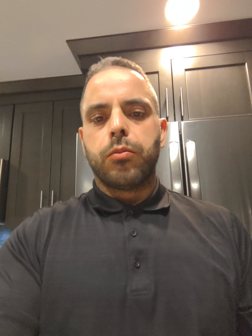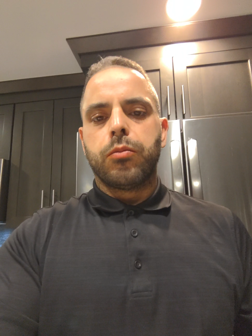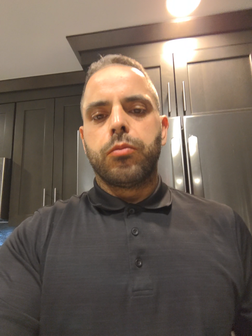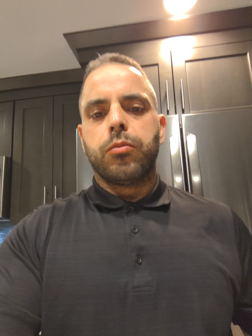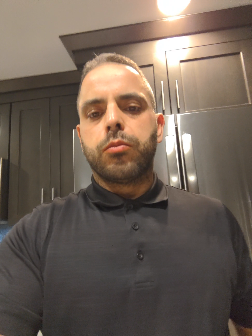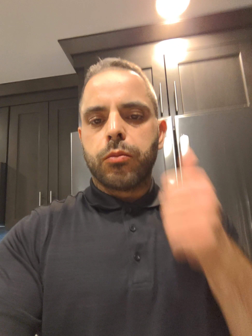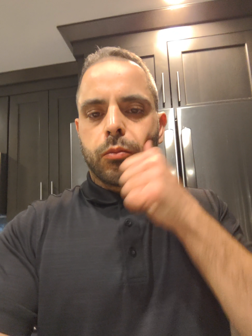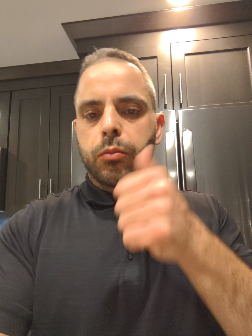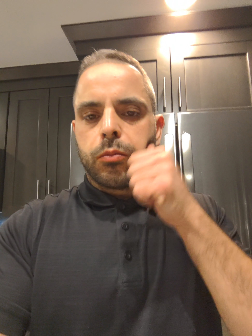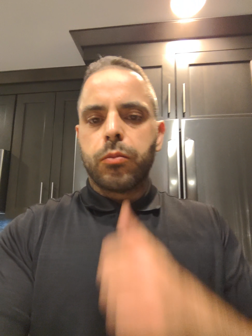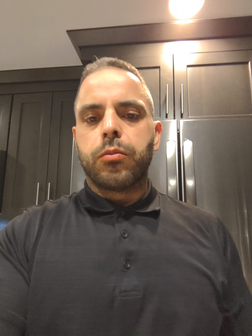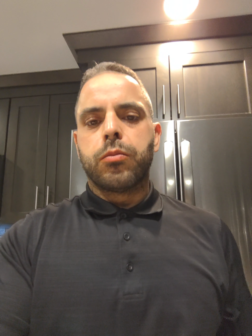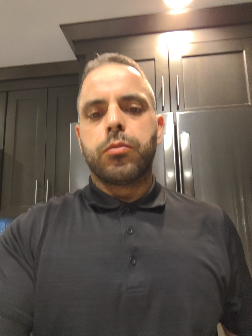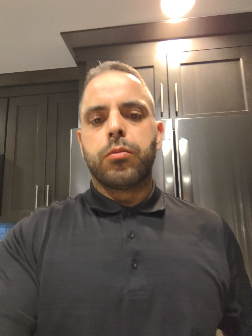girl